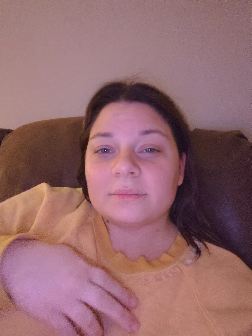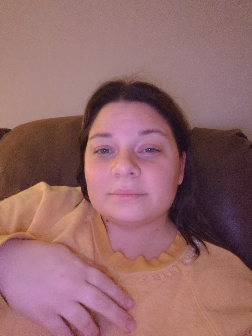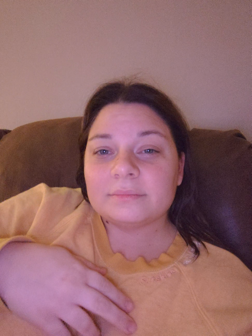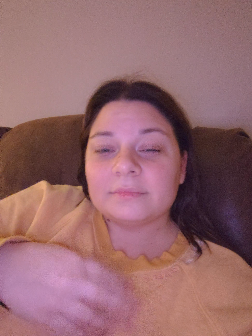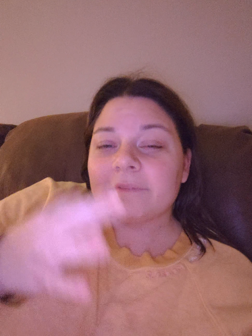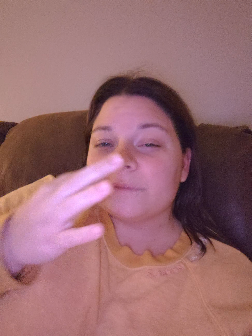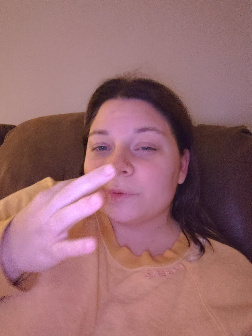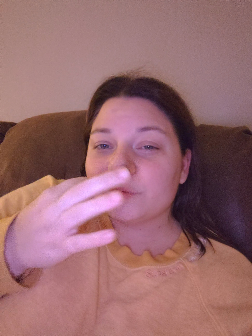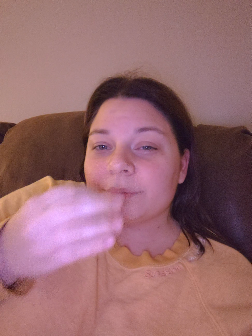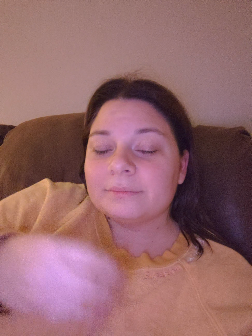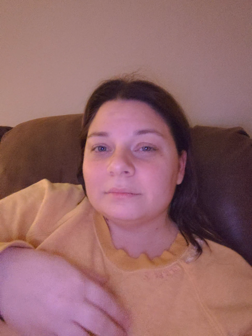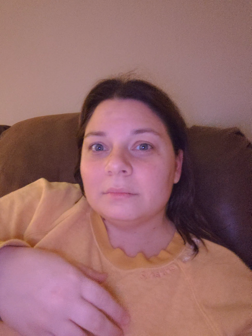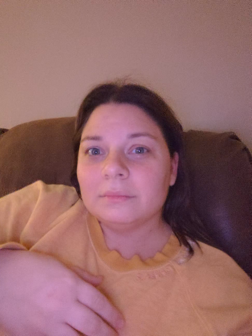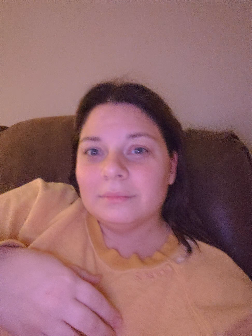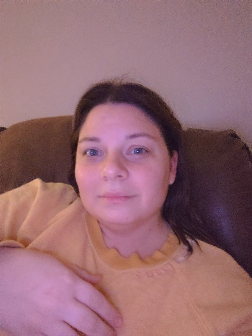food